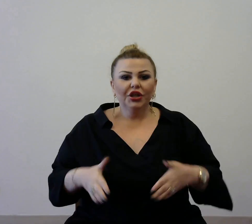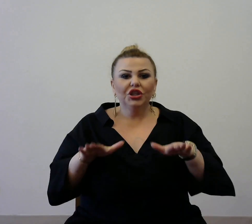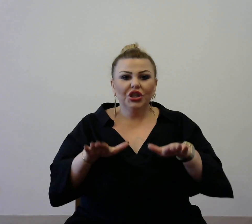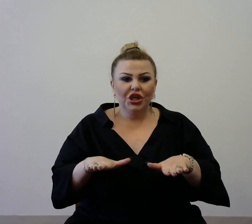yer